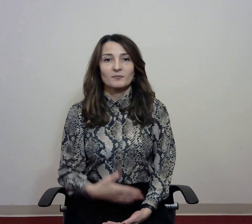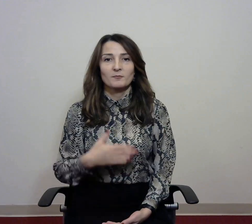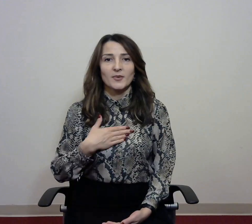mən